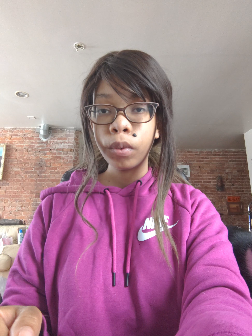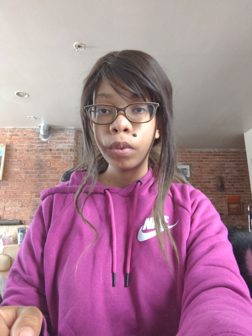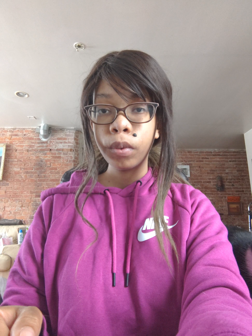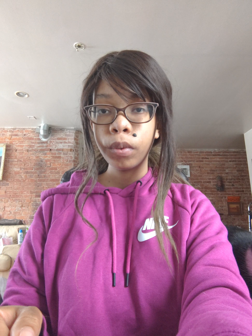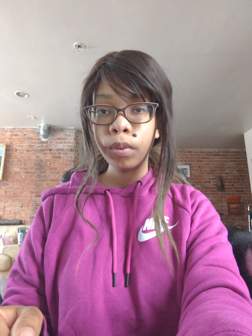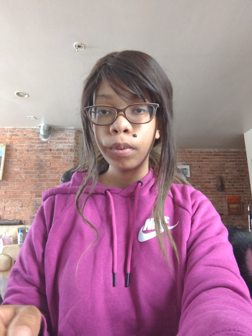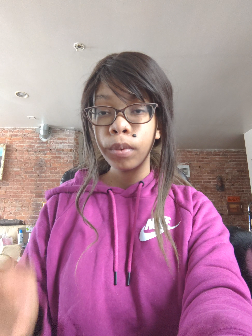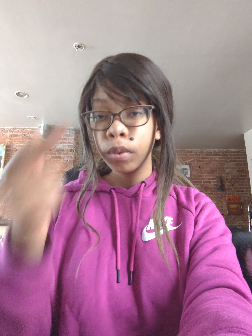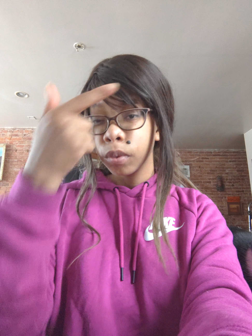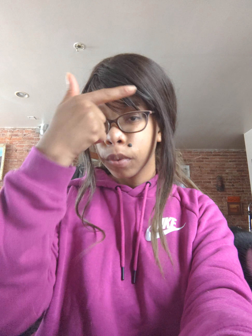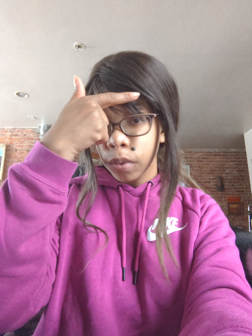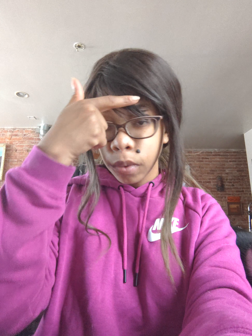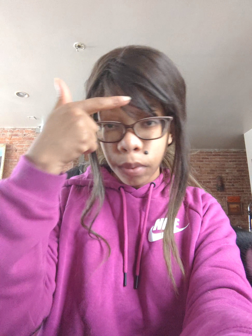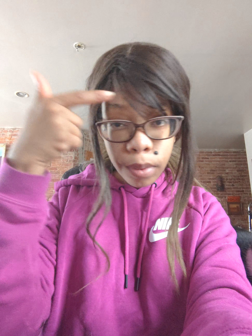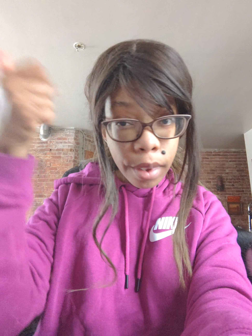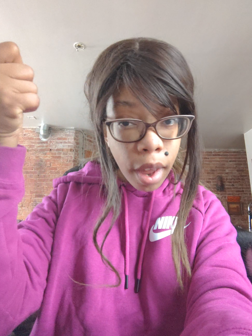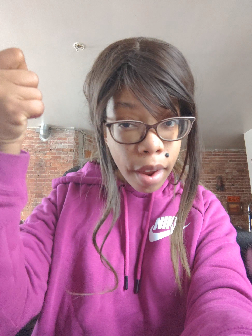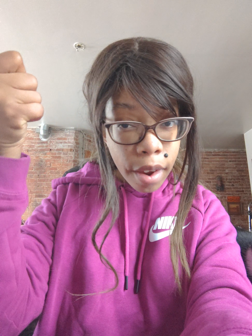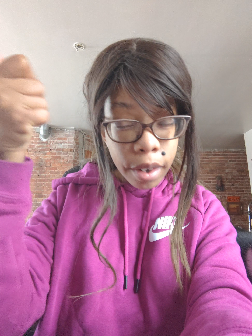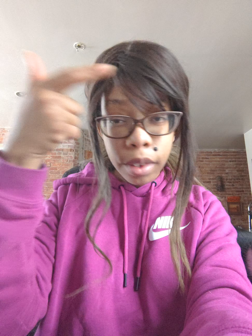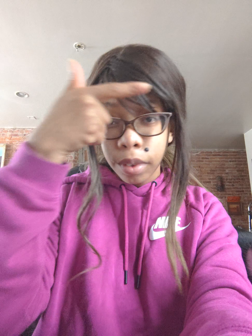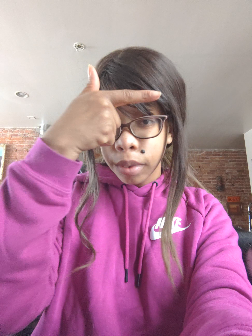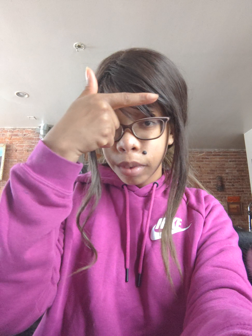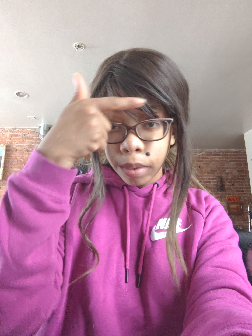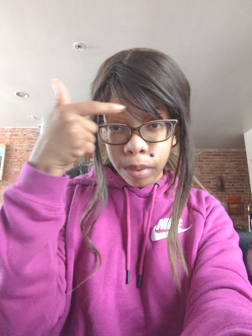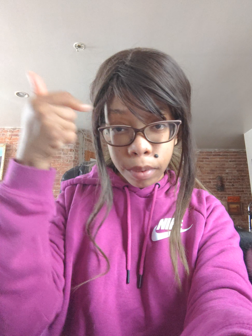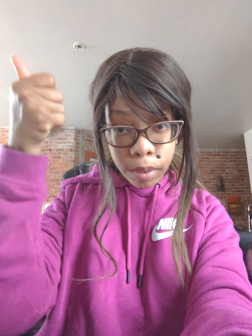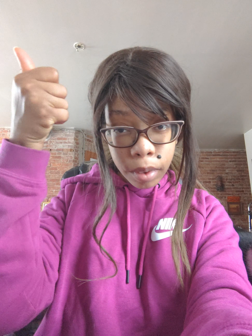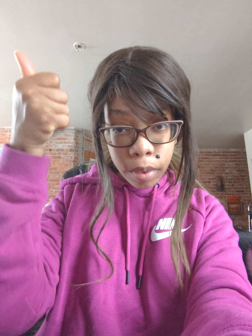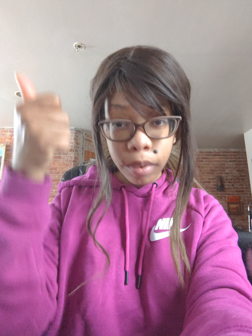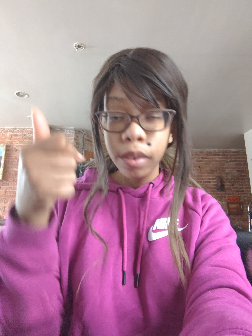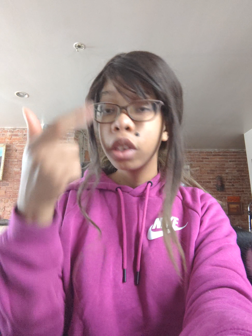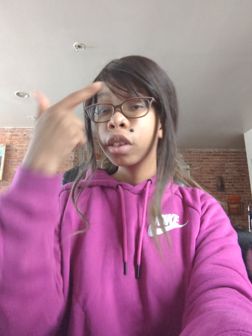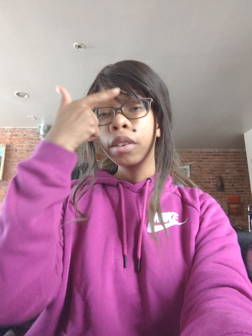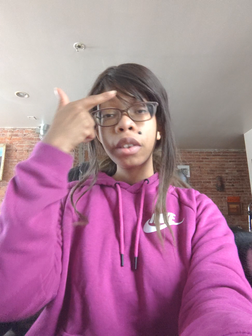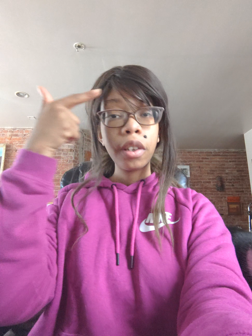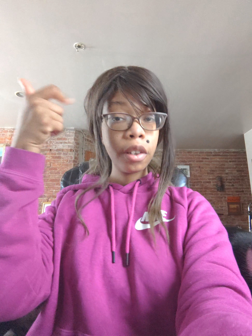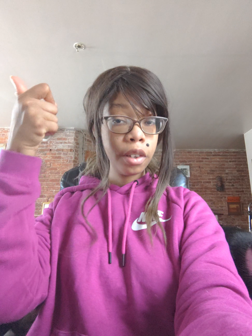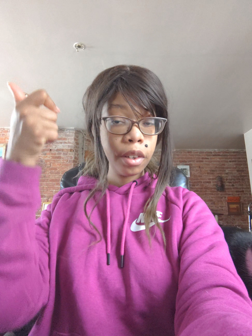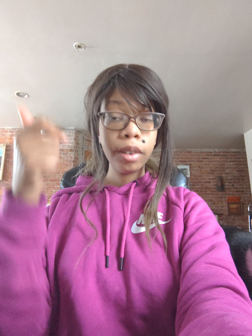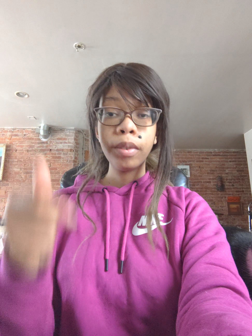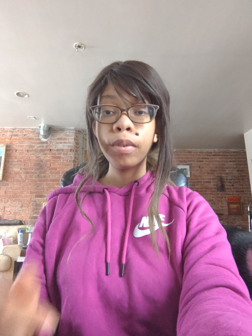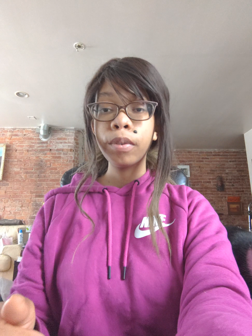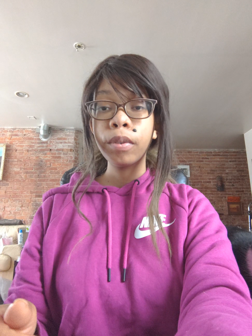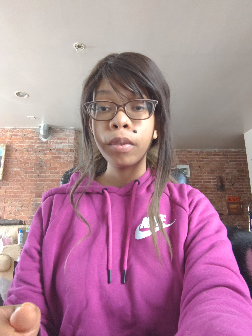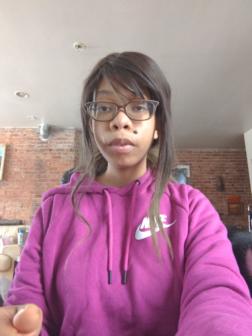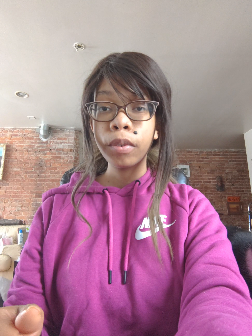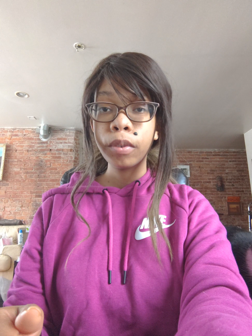because